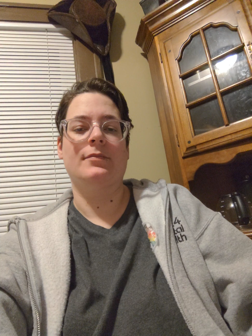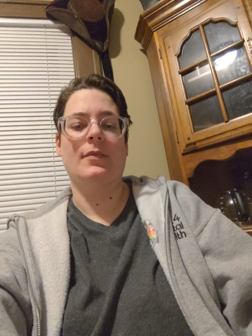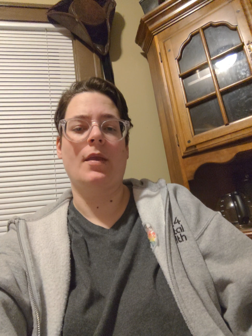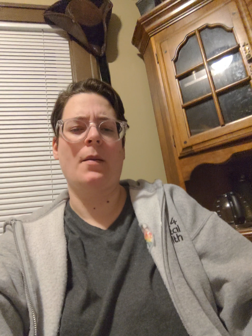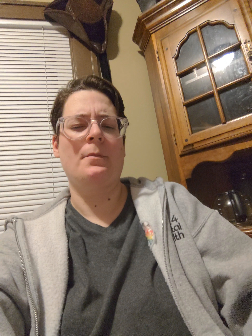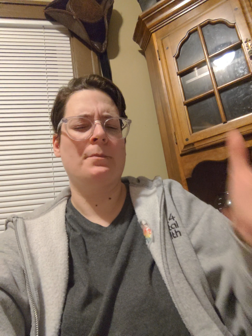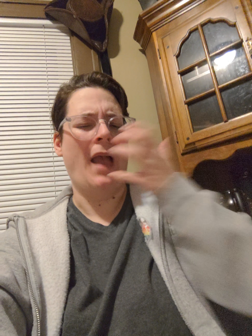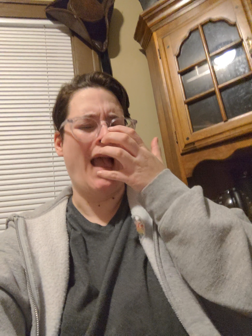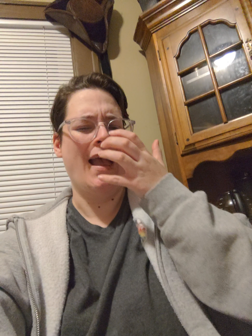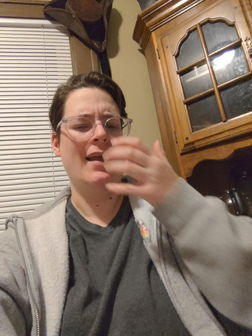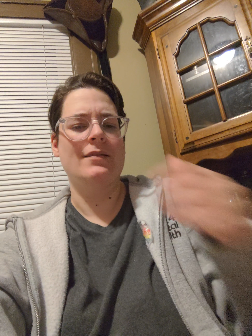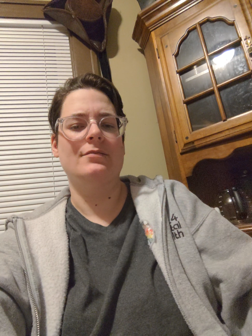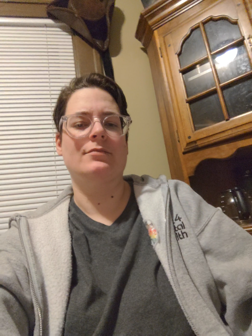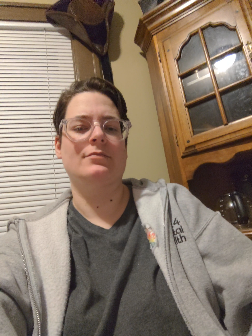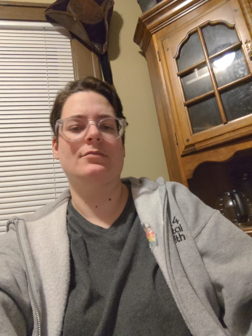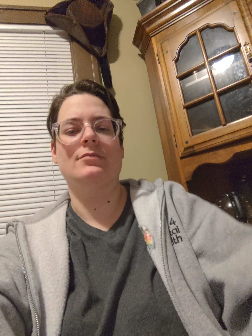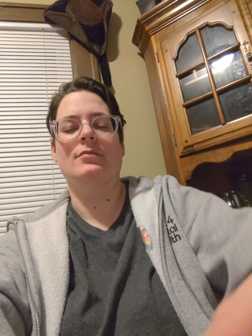mad